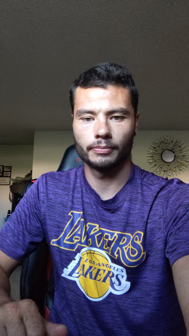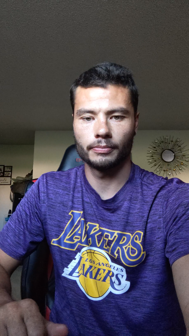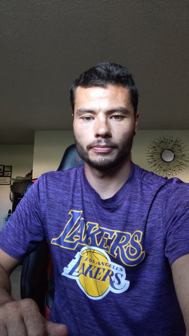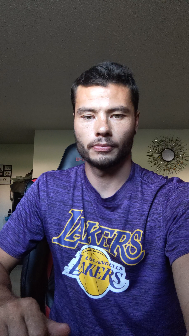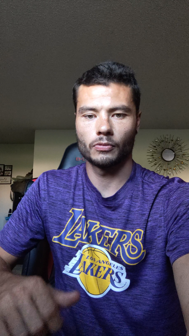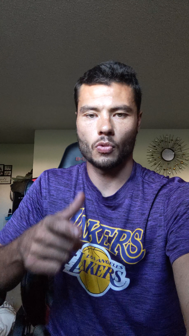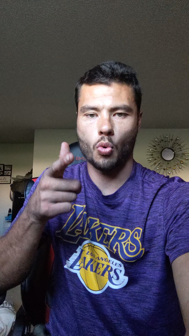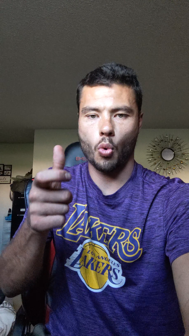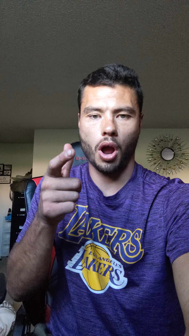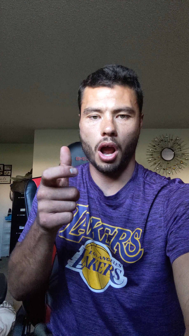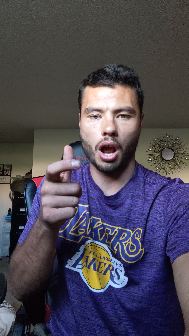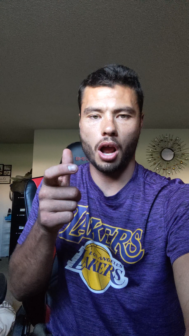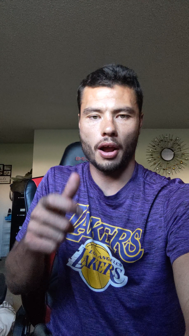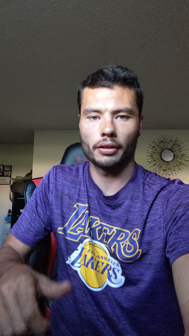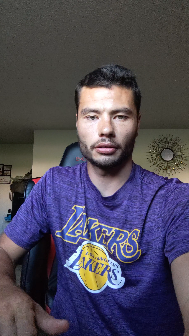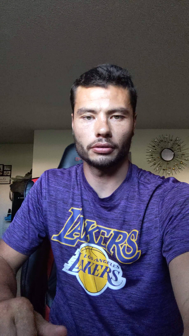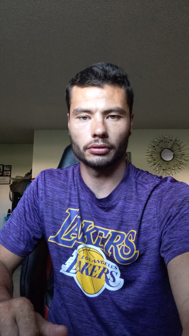run